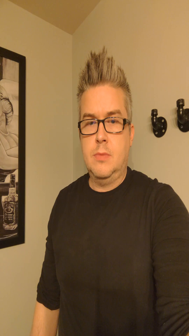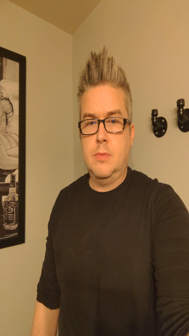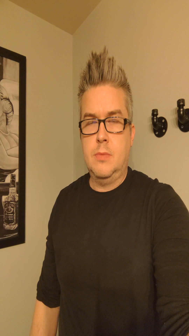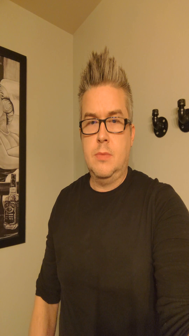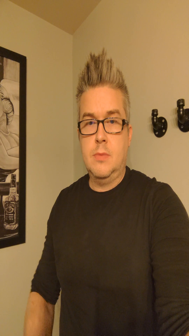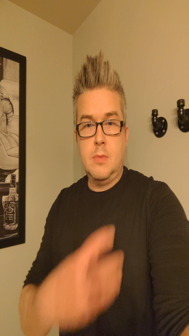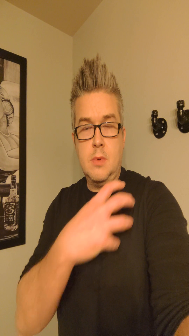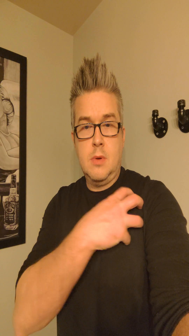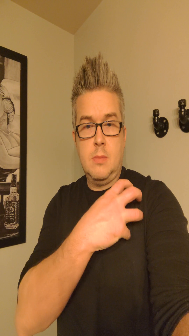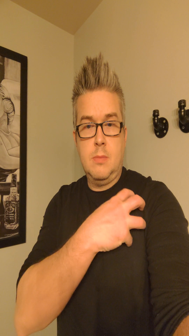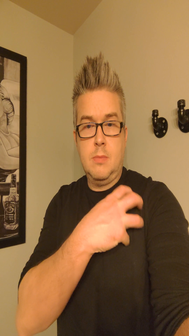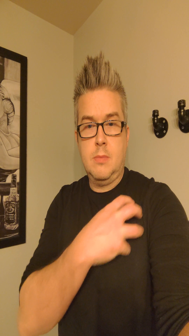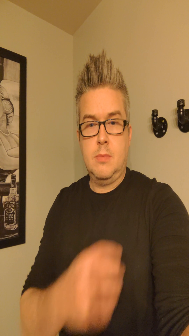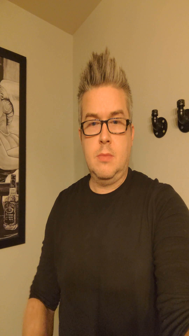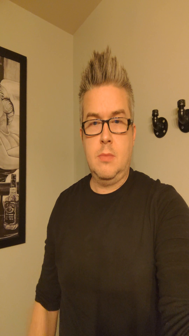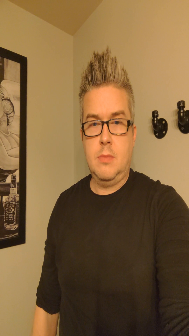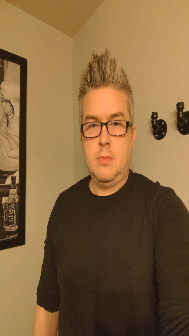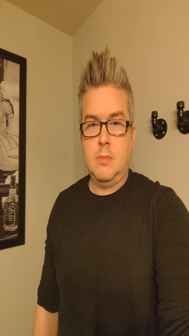police